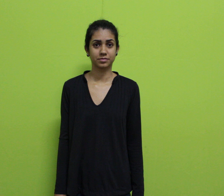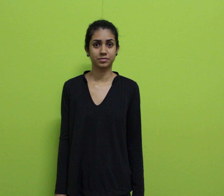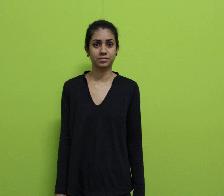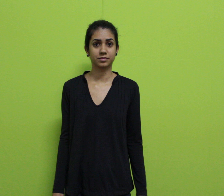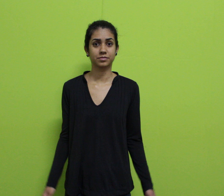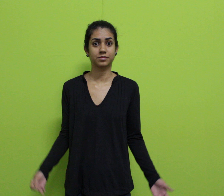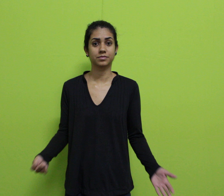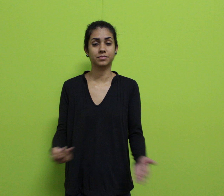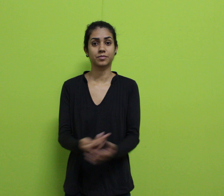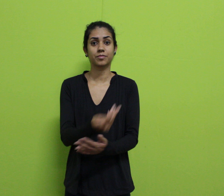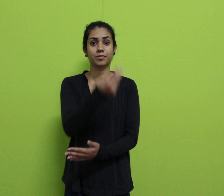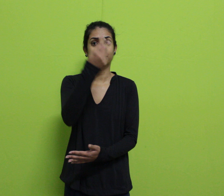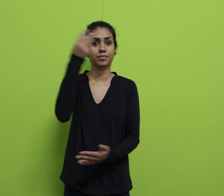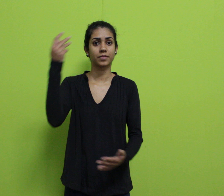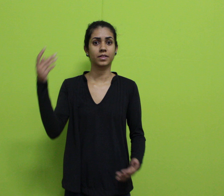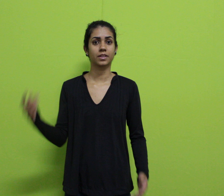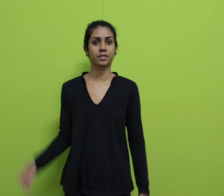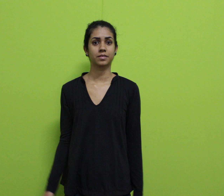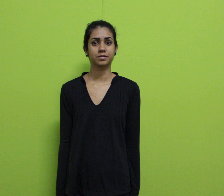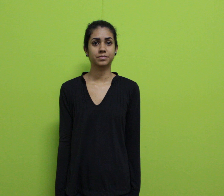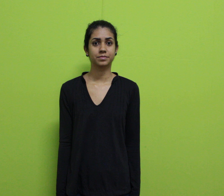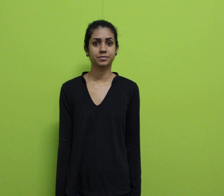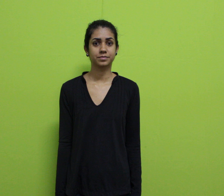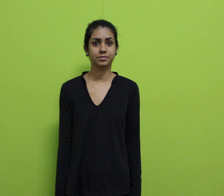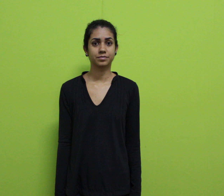acontecer